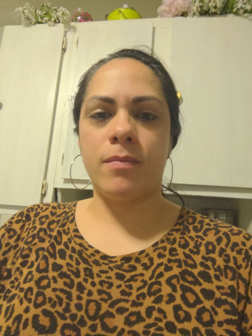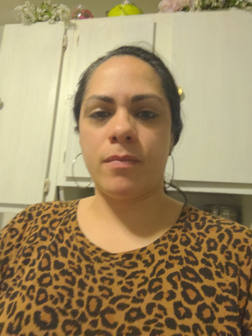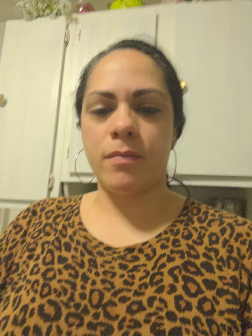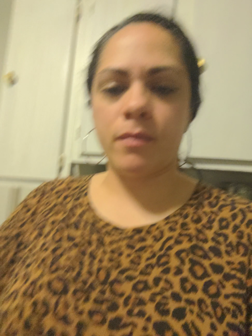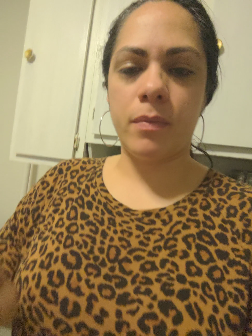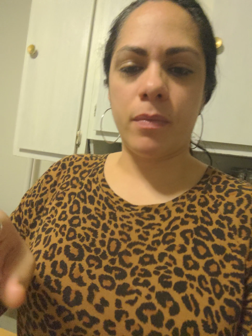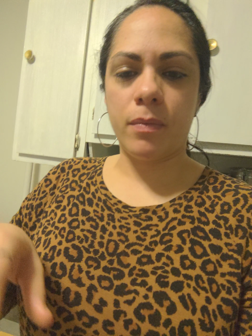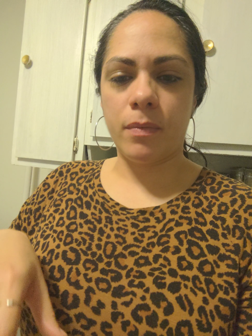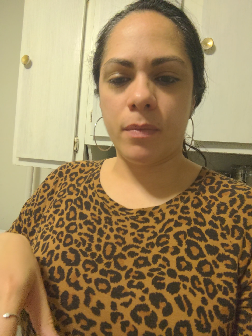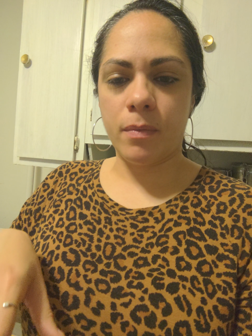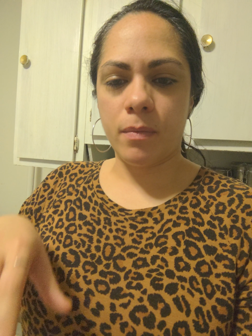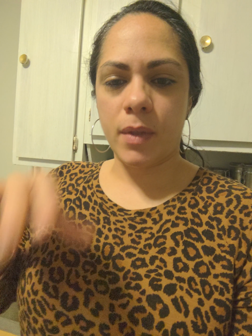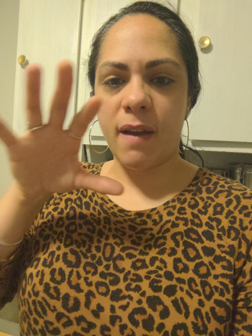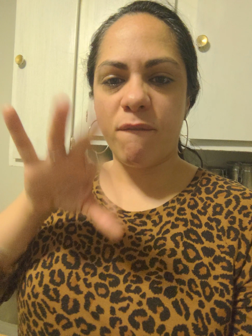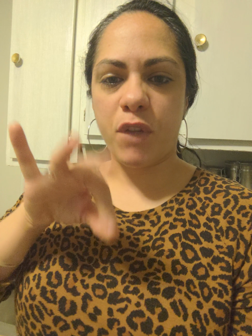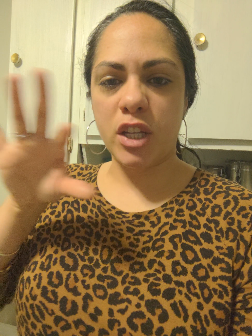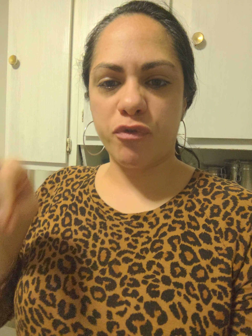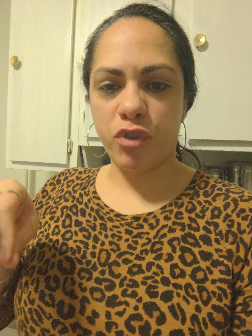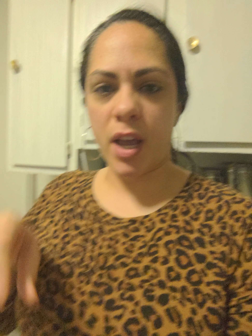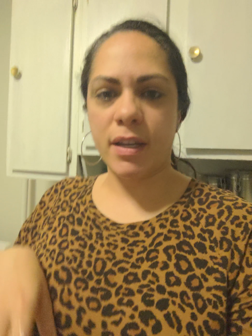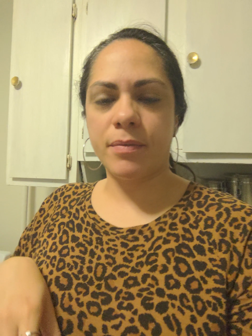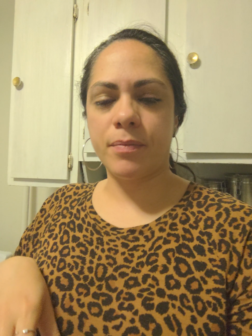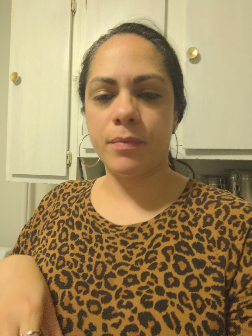french fries